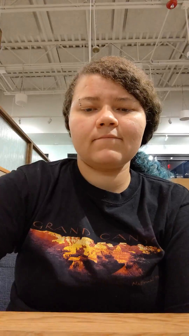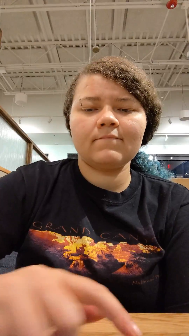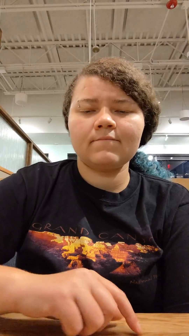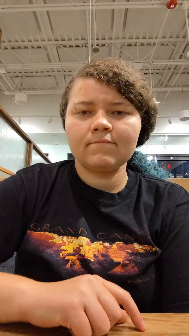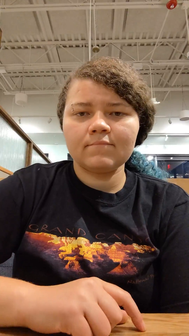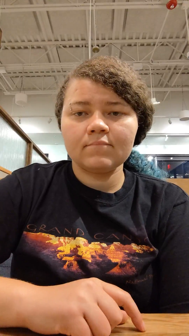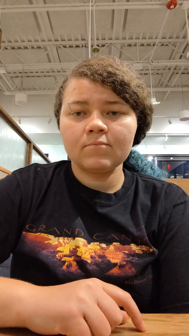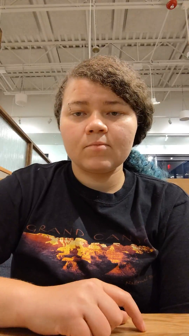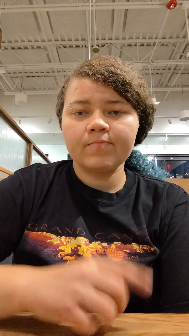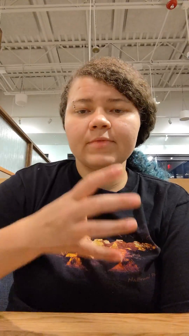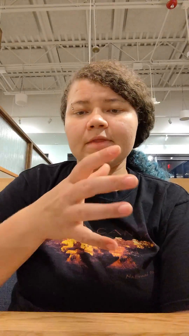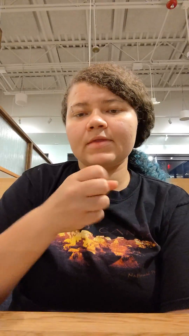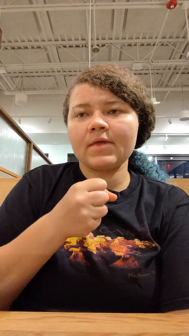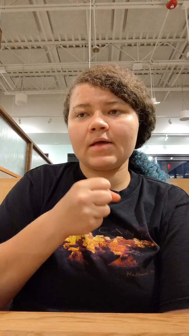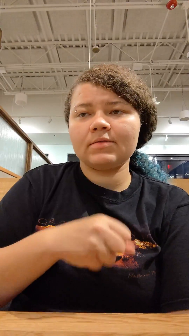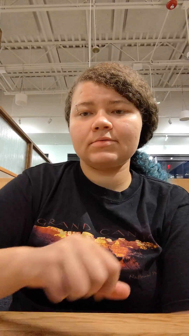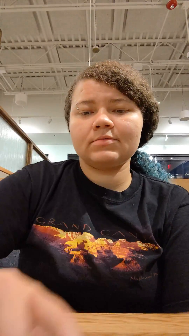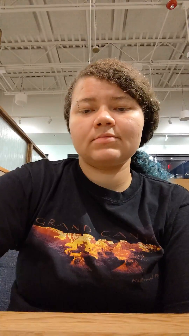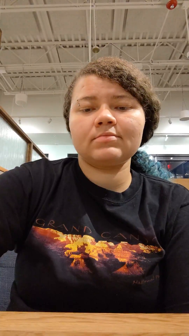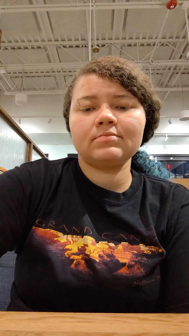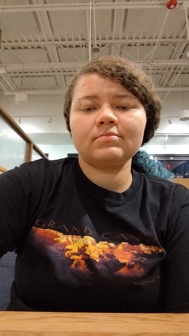get